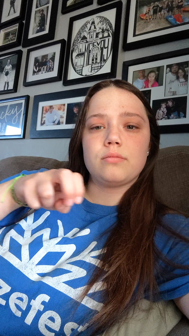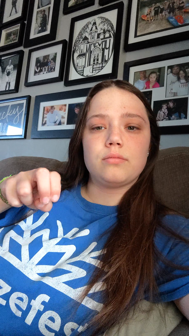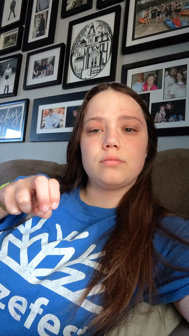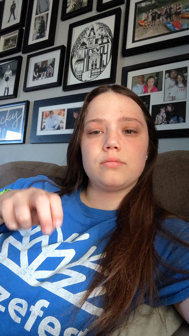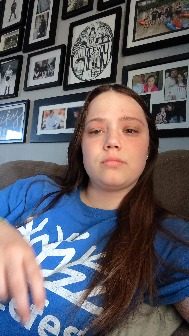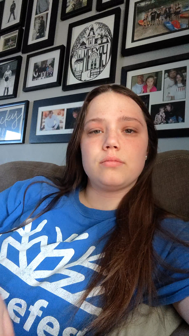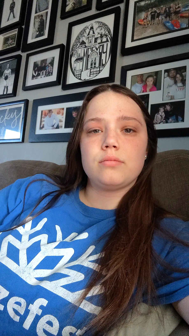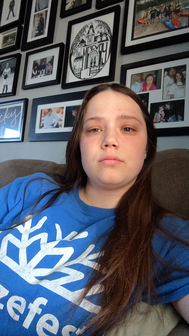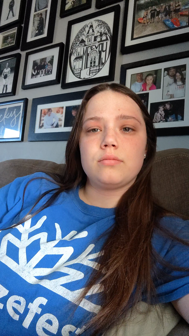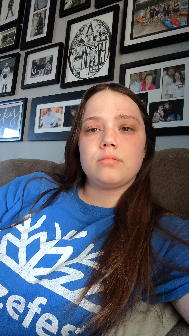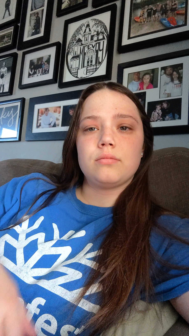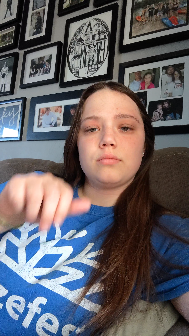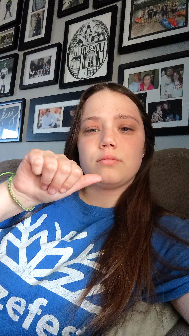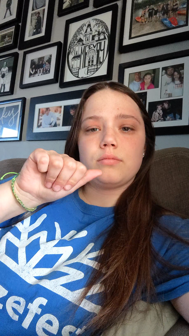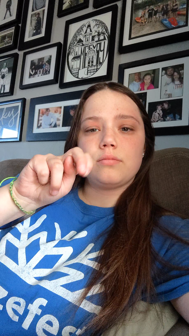an